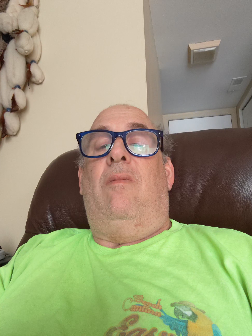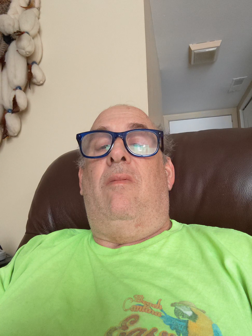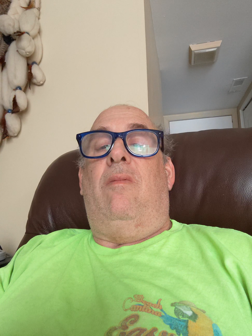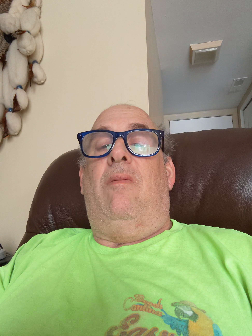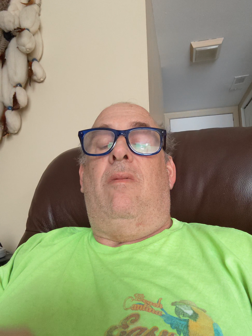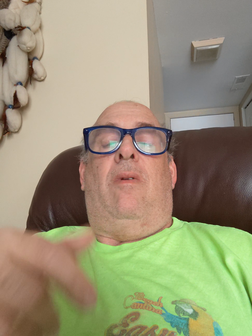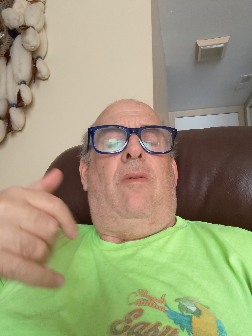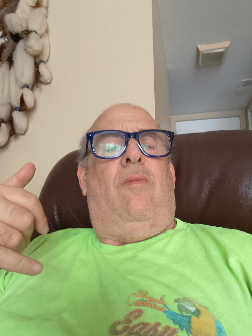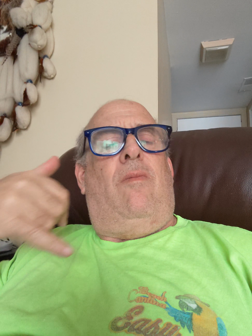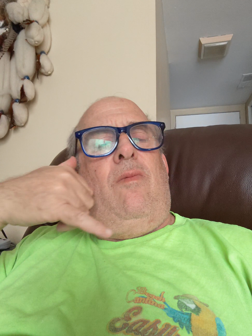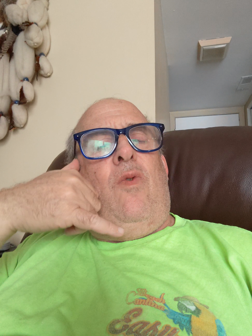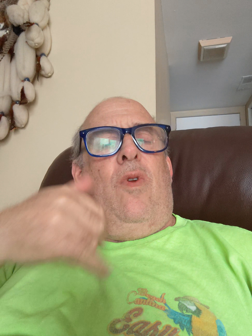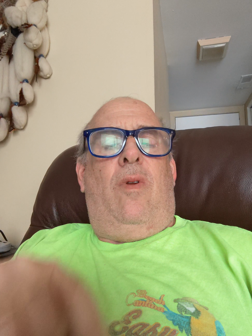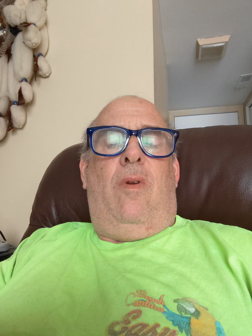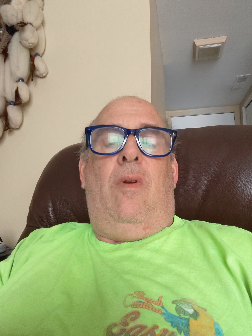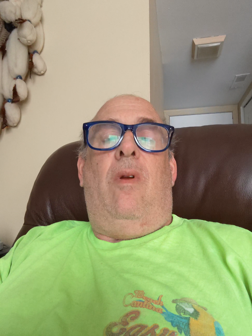call on the phone